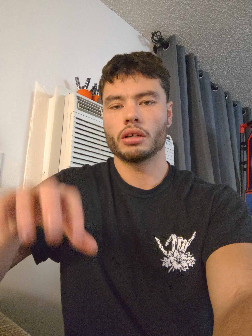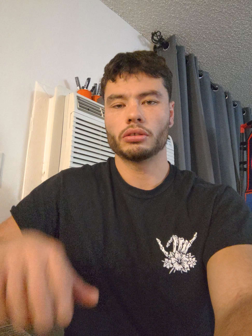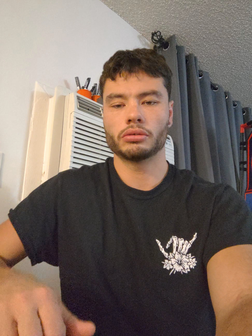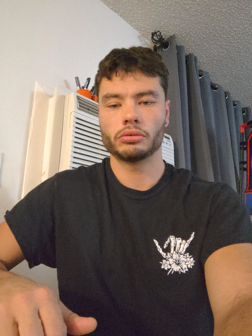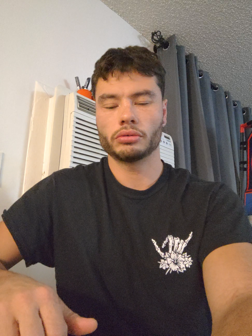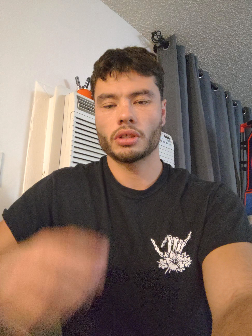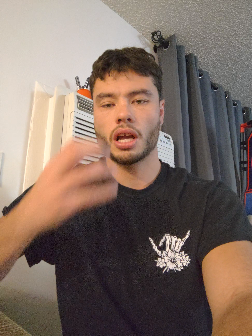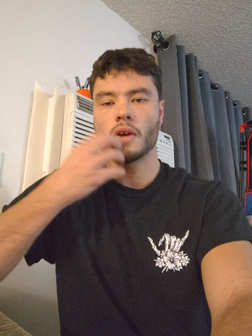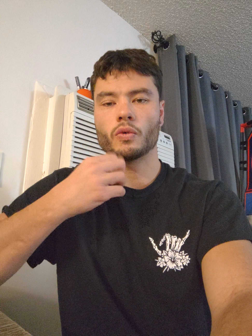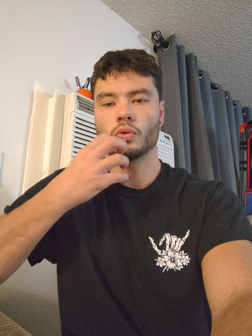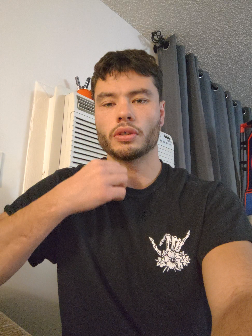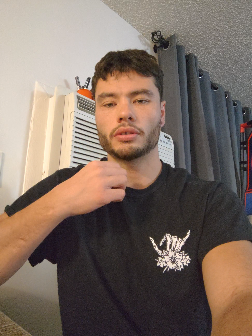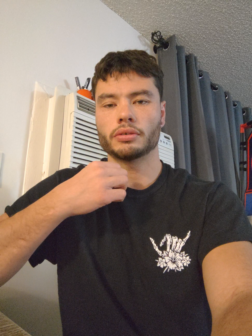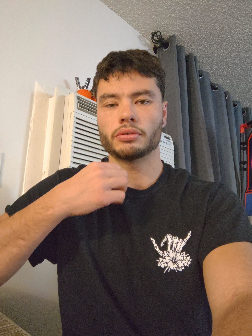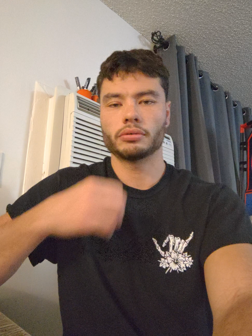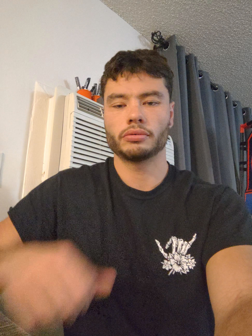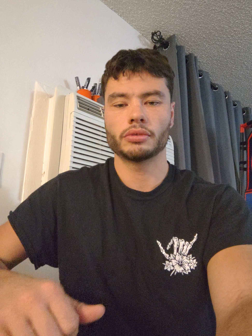underwear